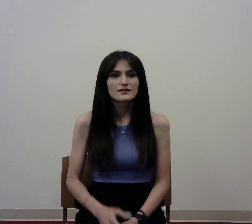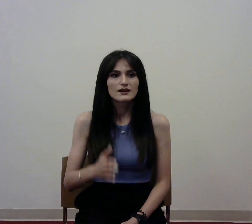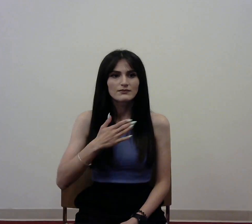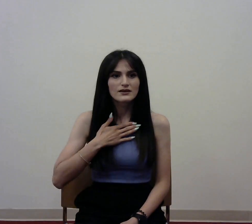mən